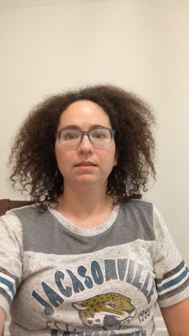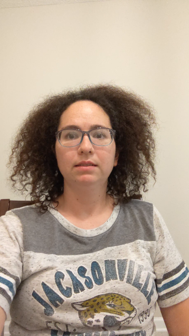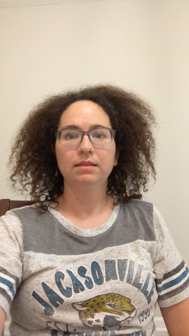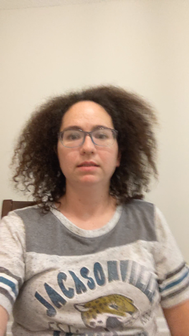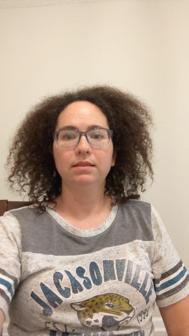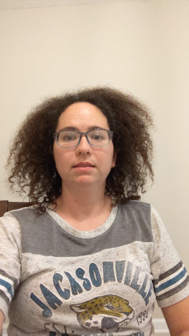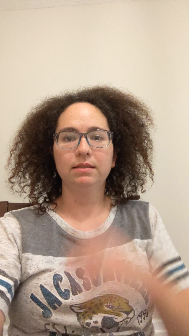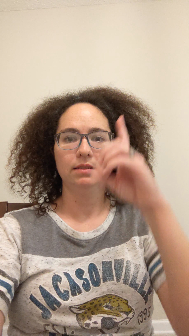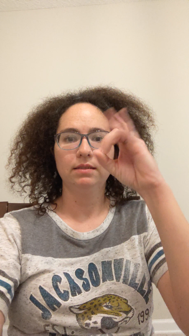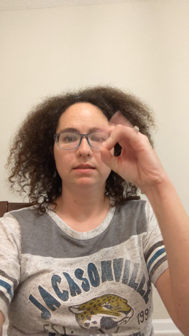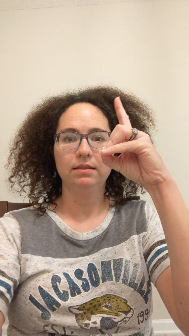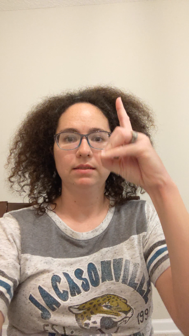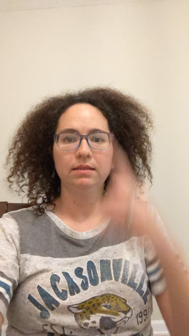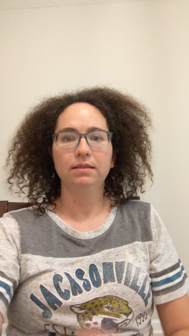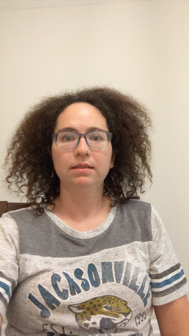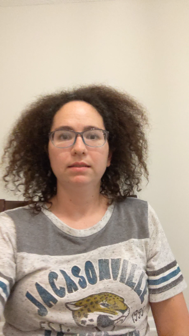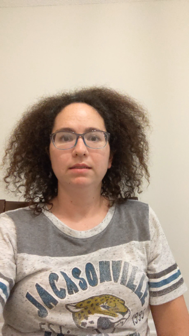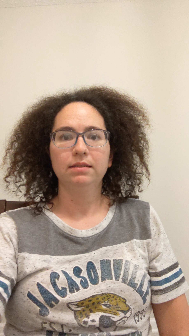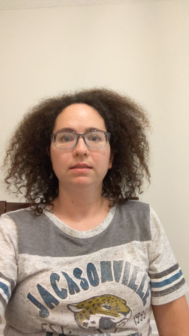did